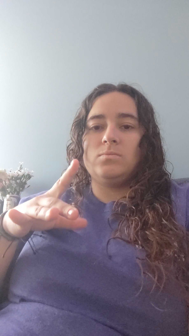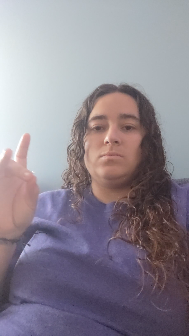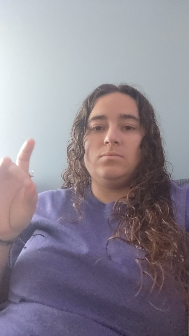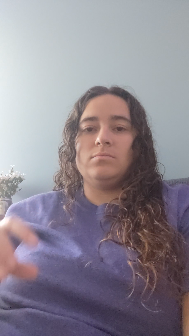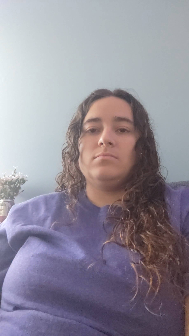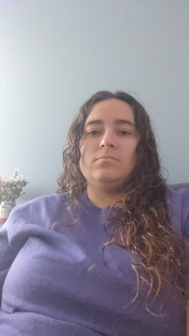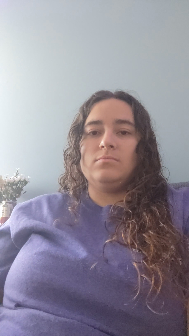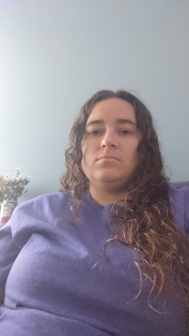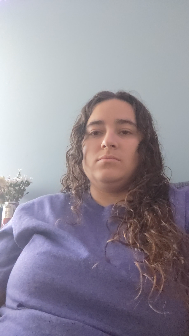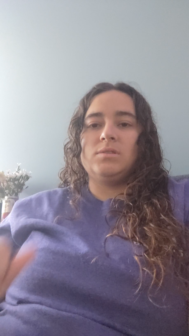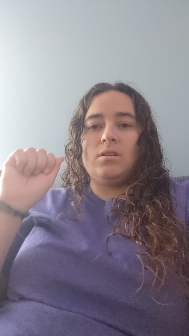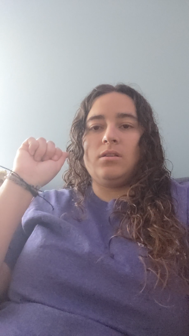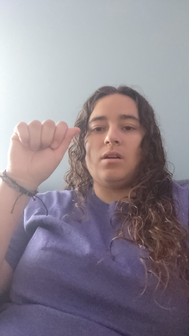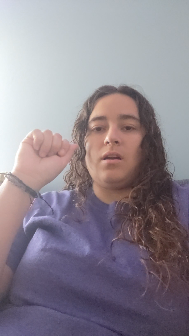knock